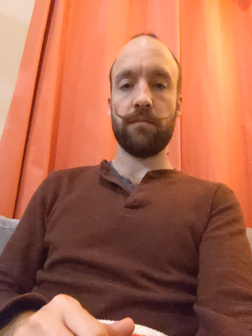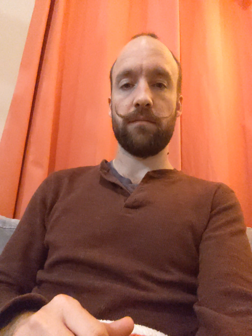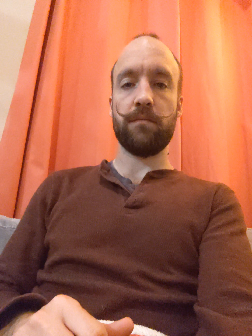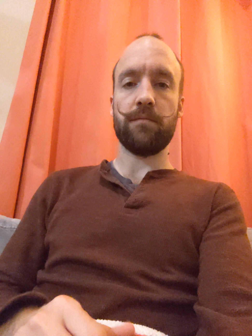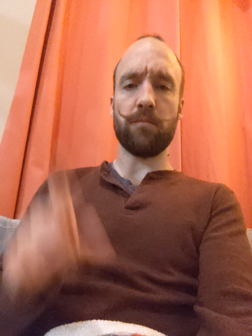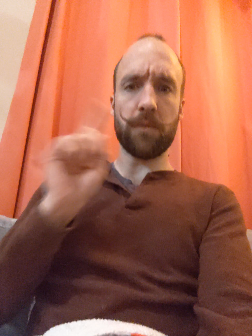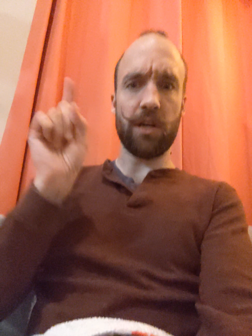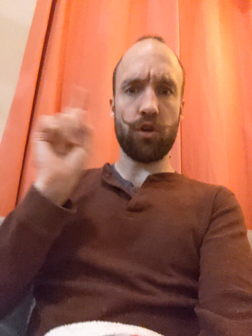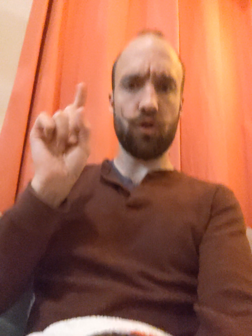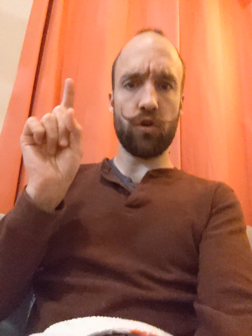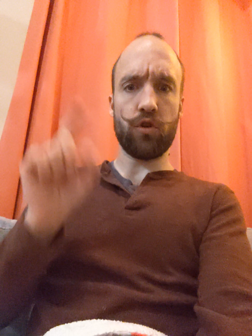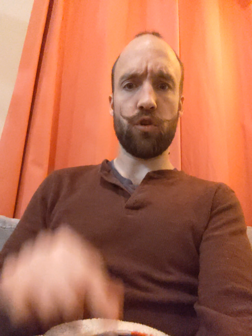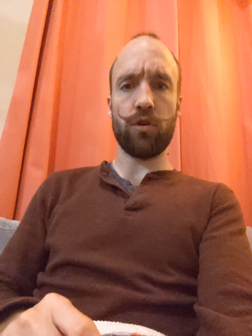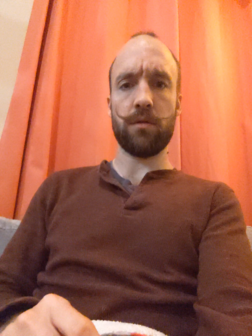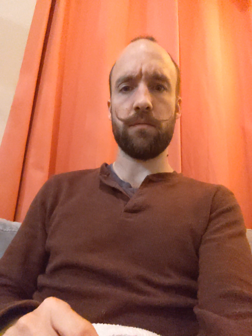where